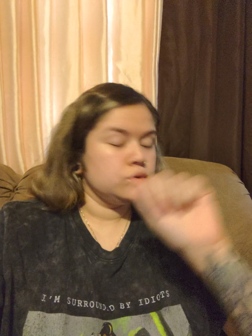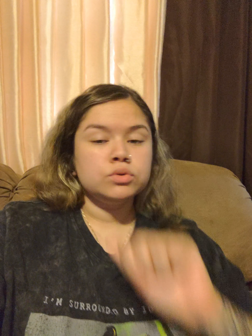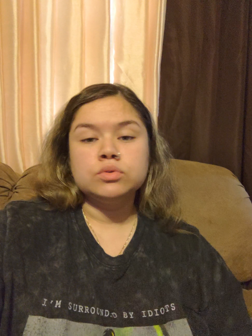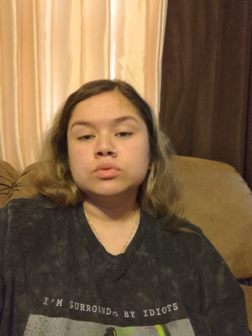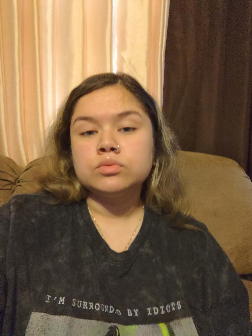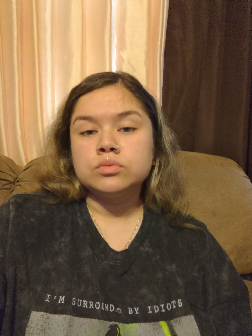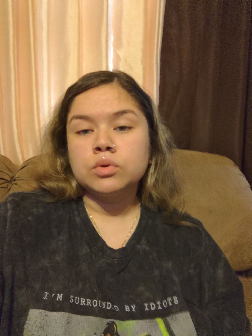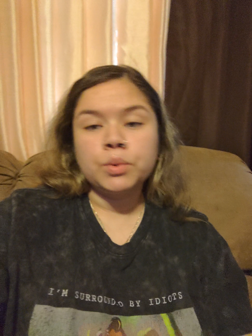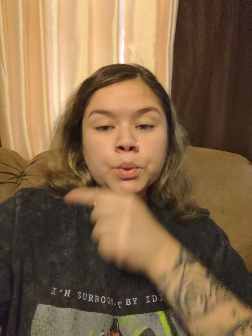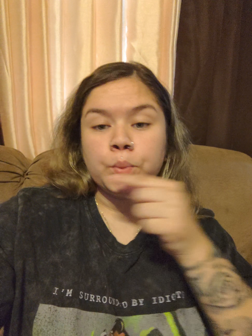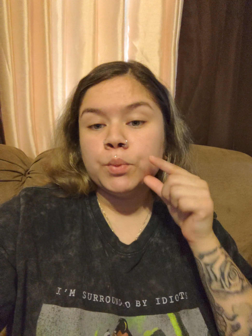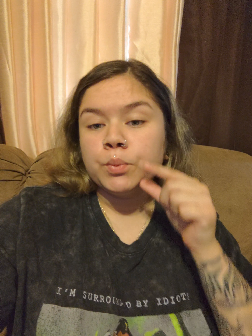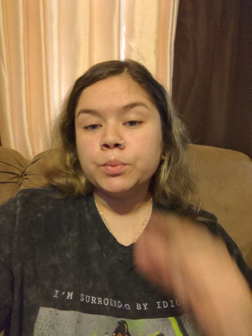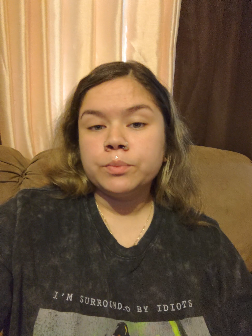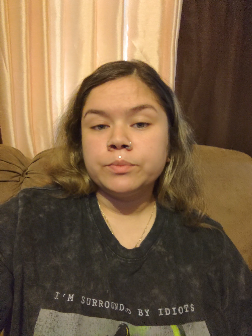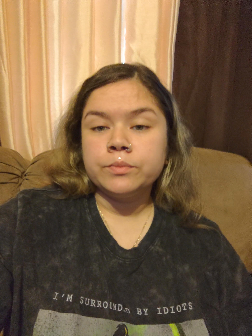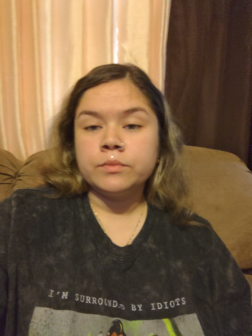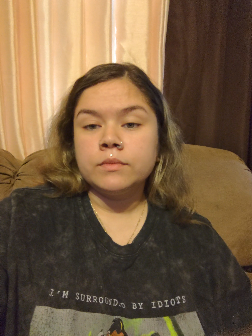glue